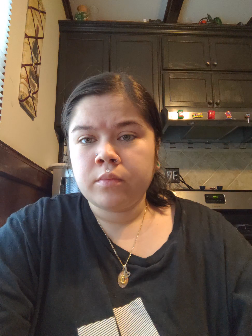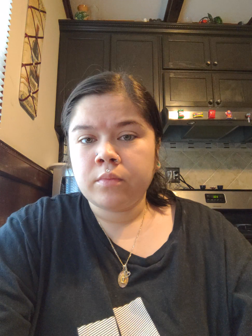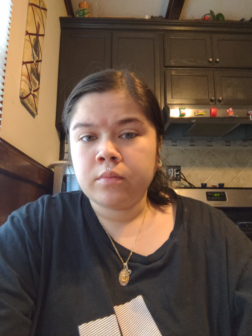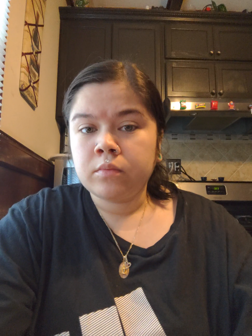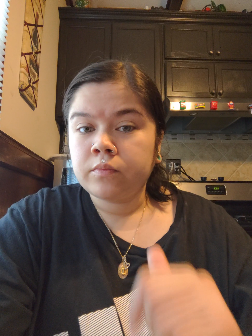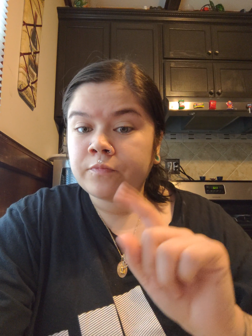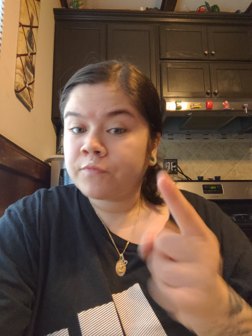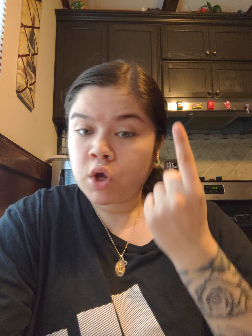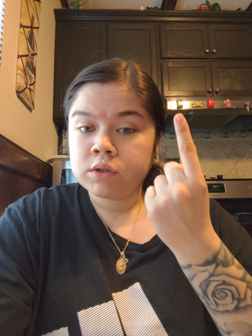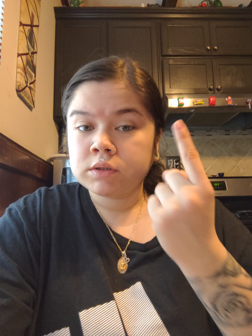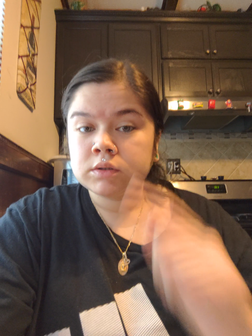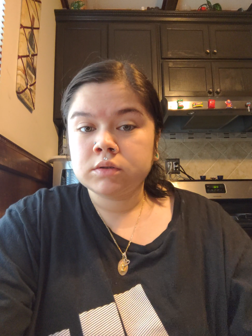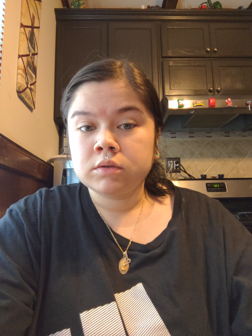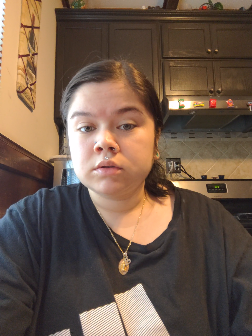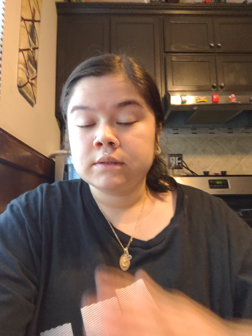first